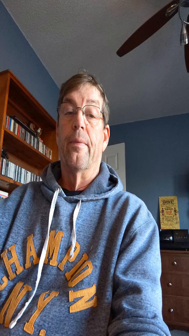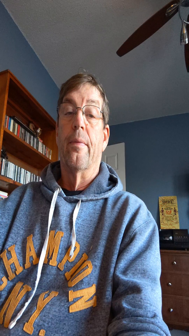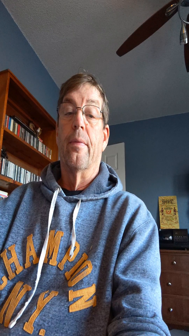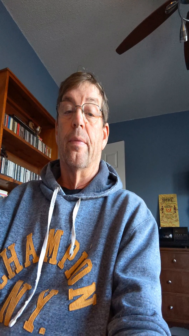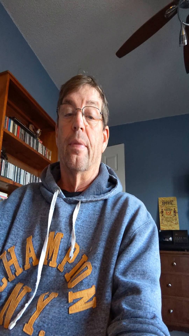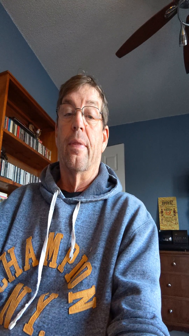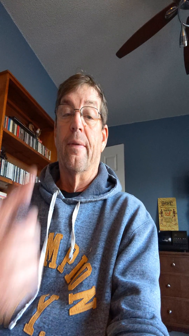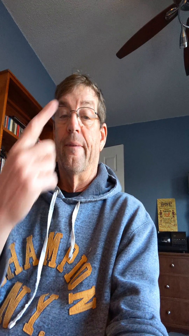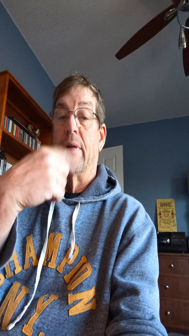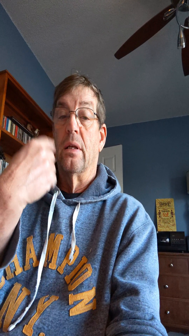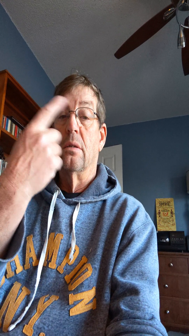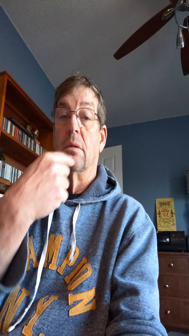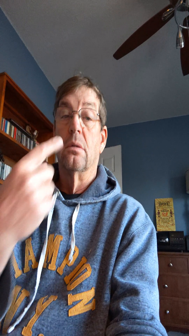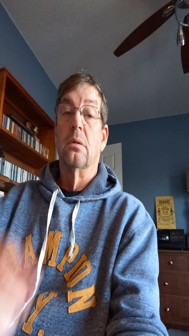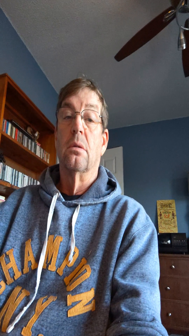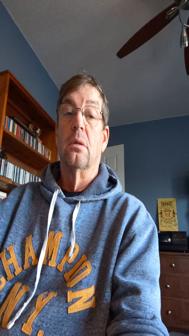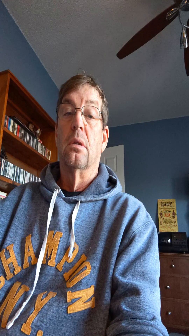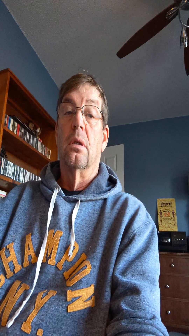face